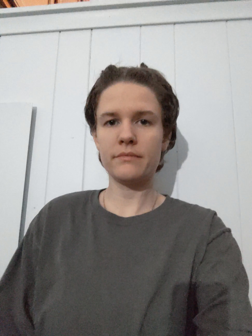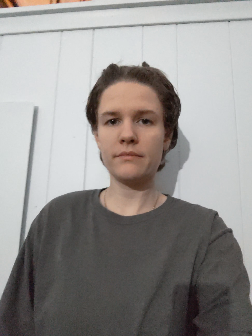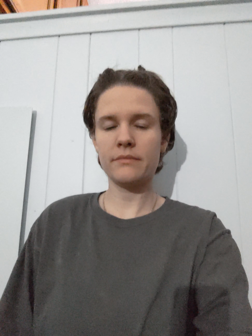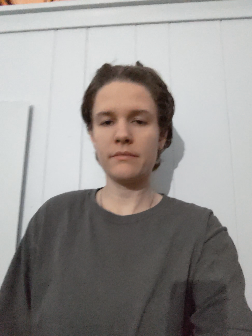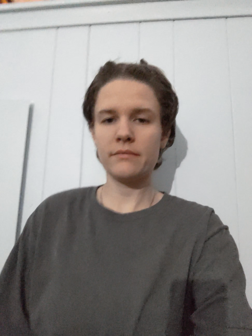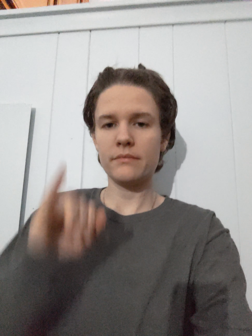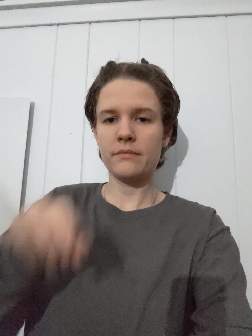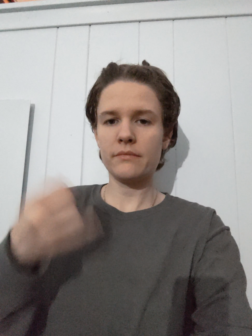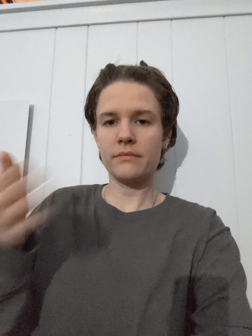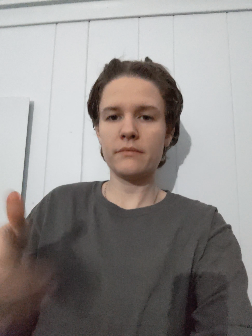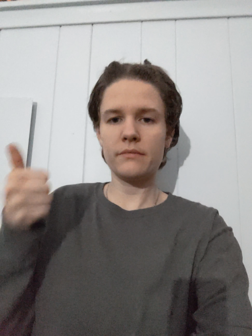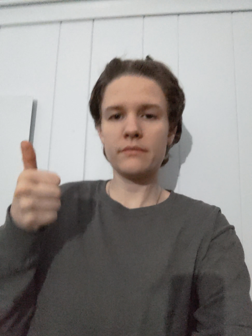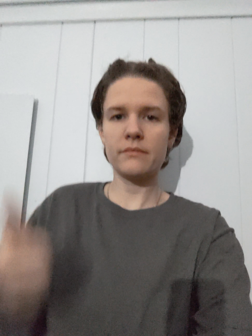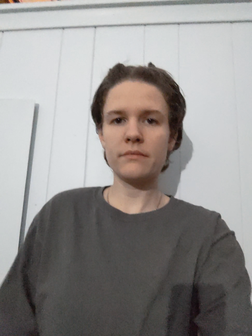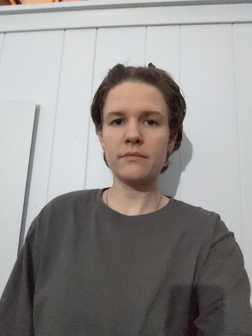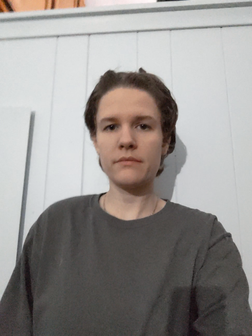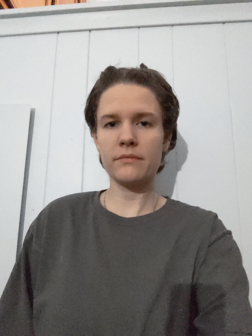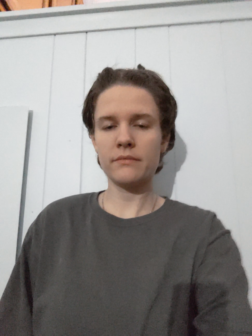jeans